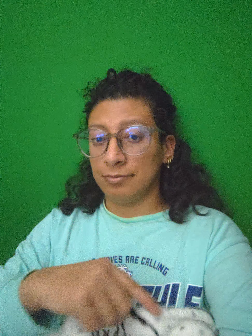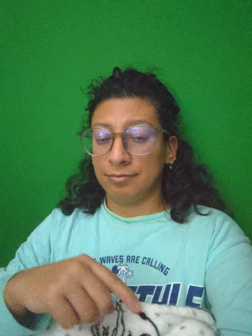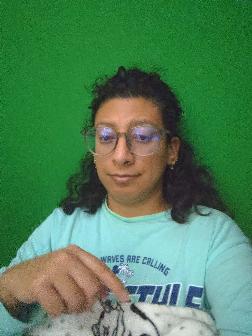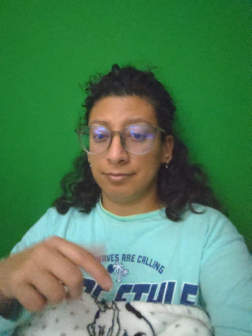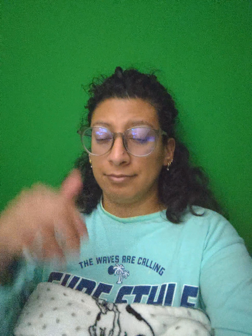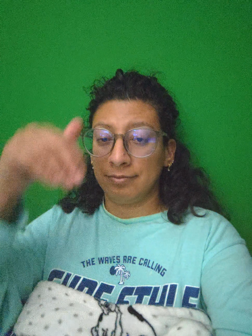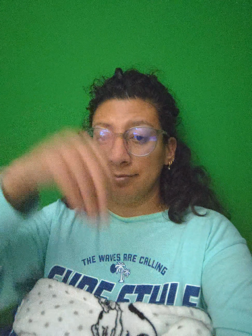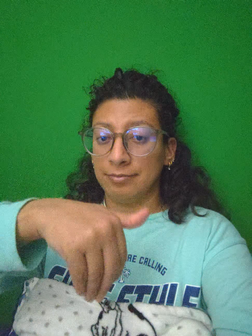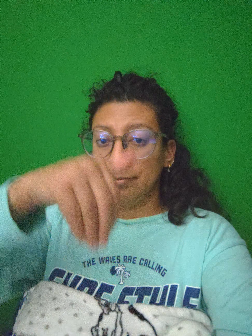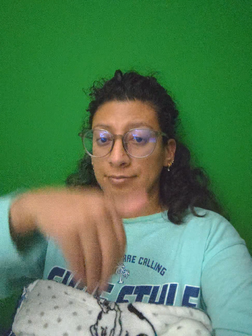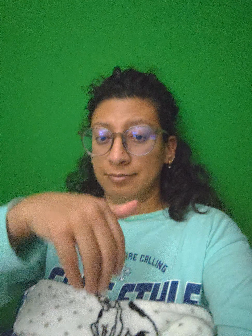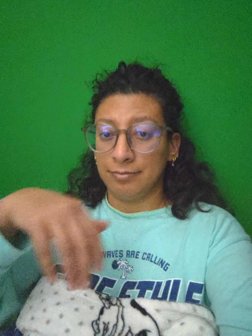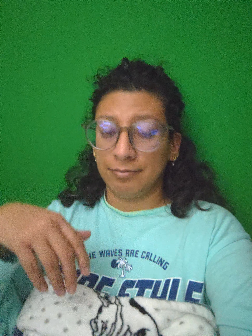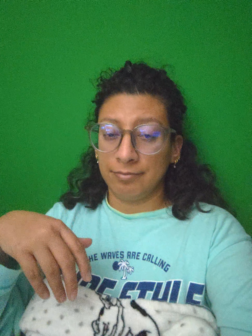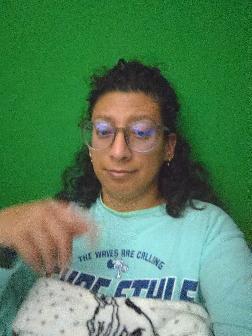night